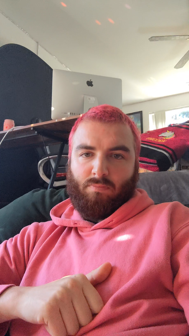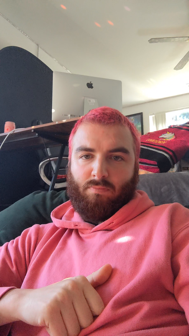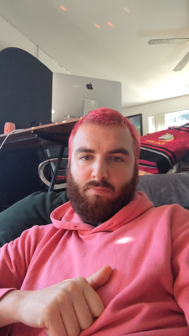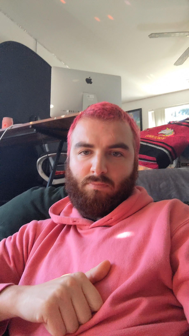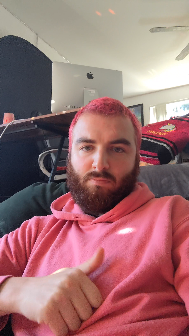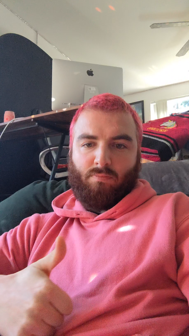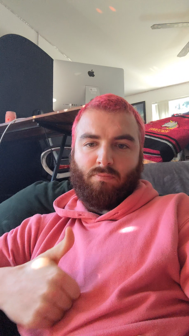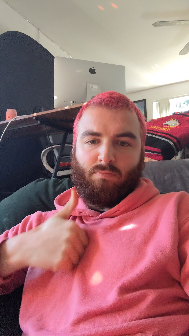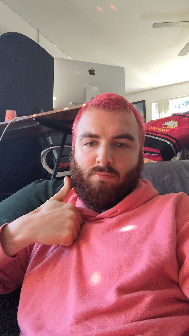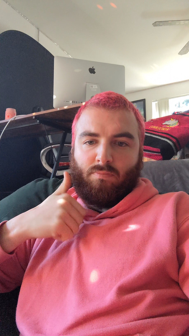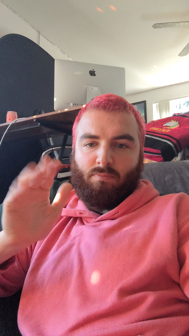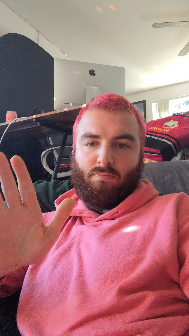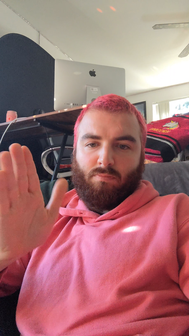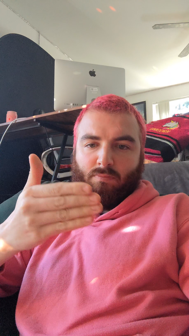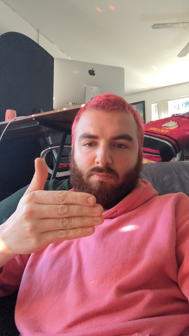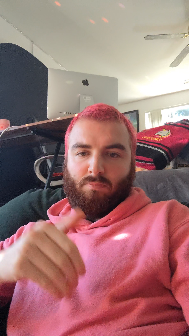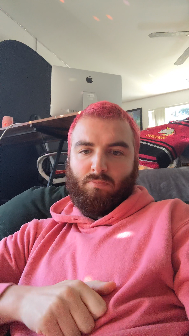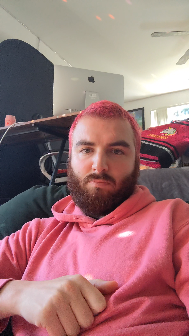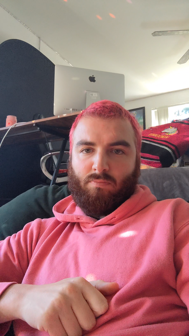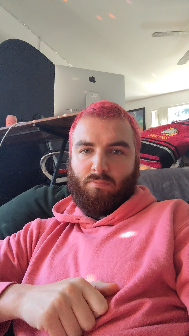living room